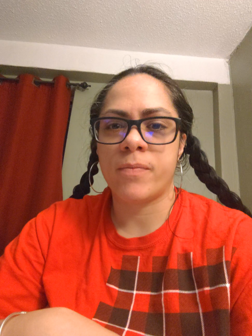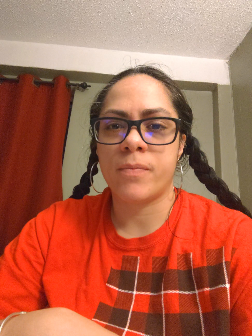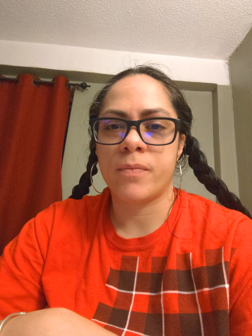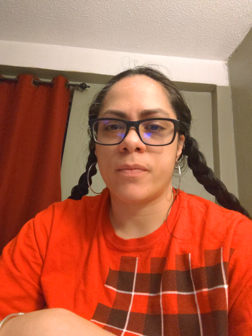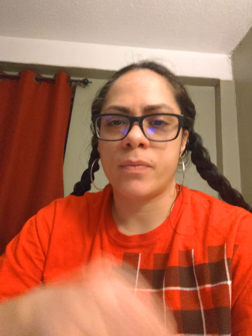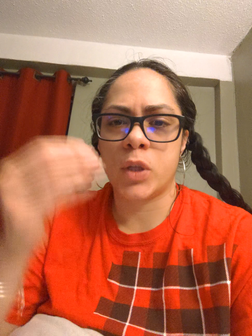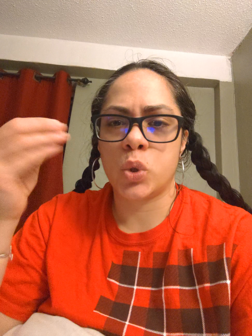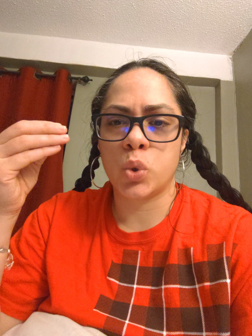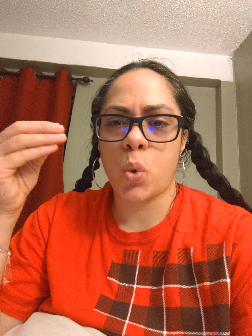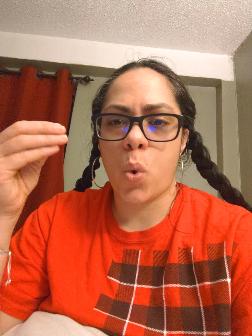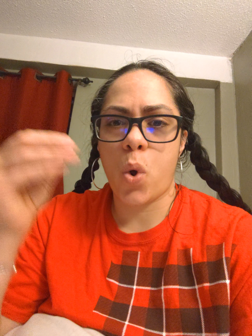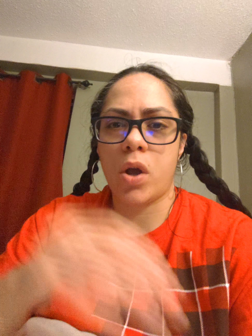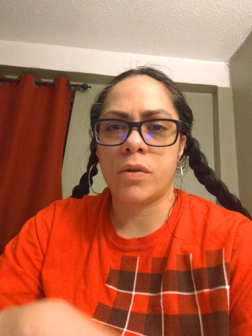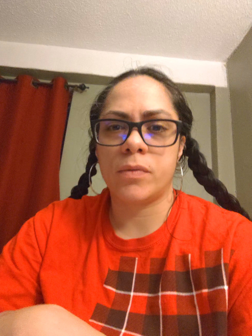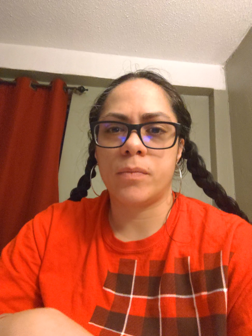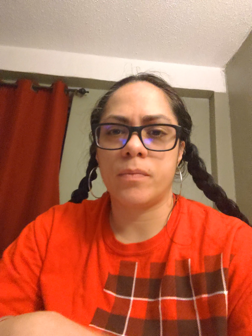store